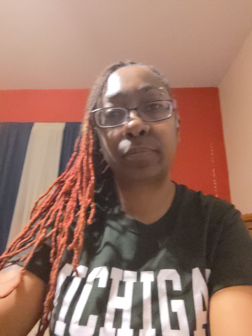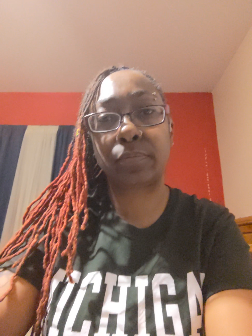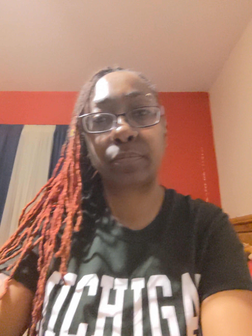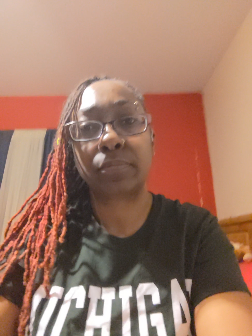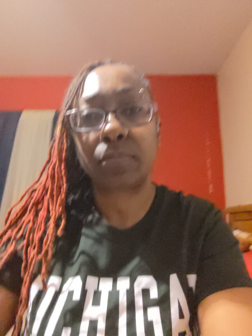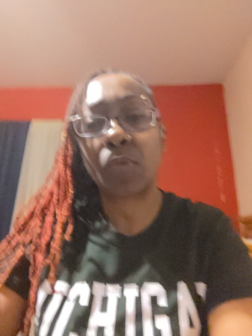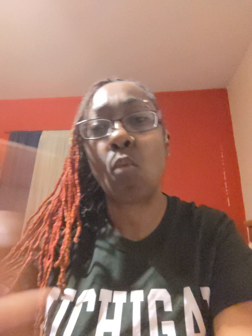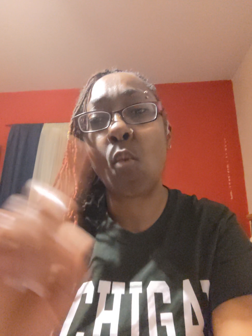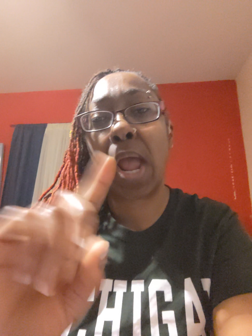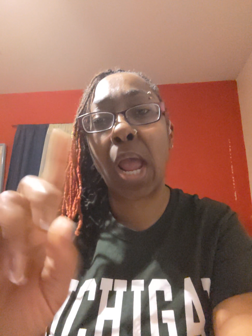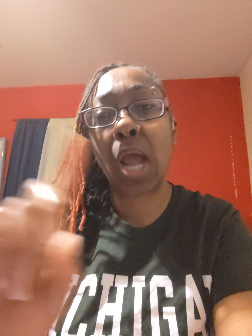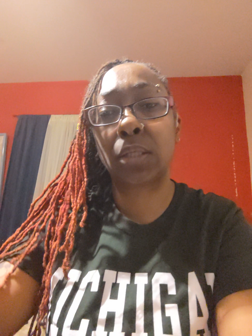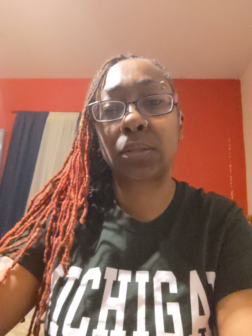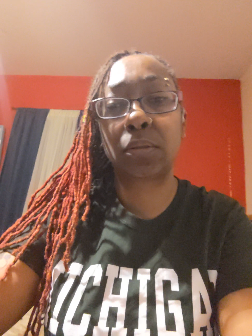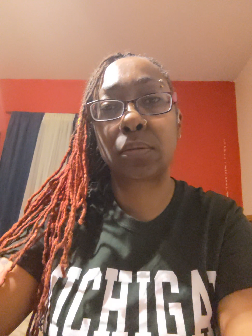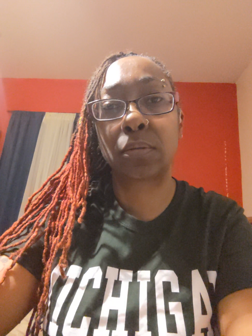where